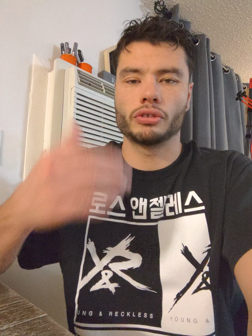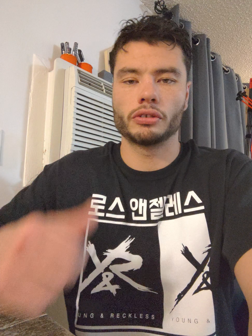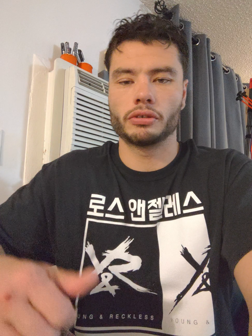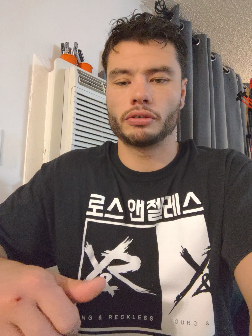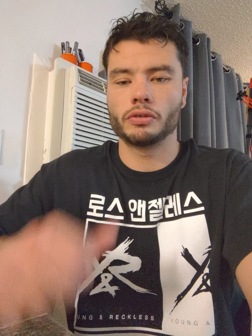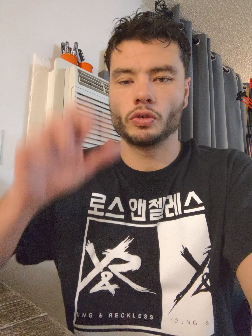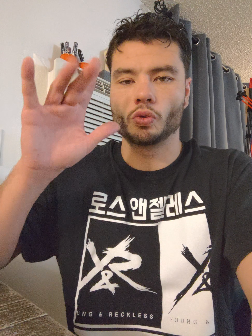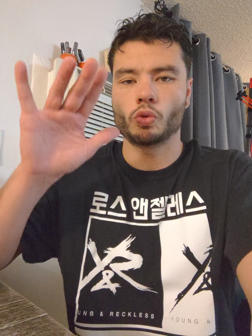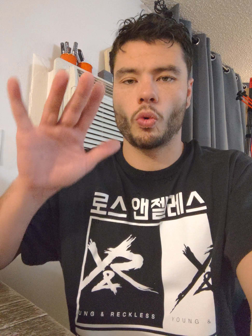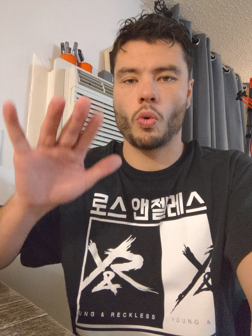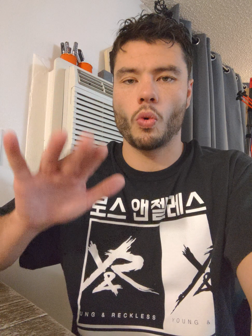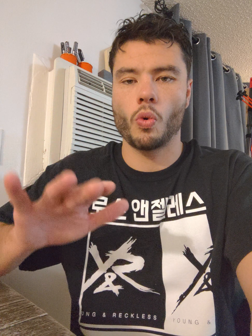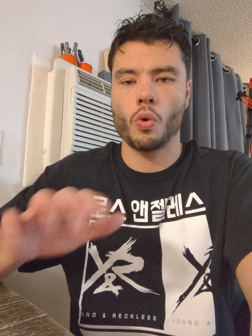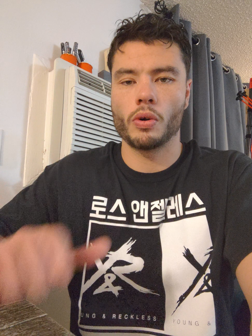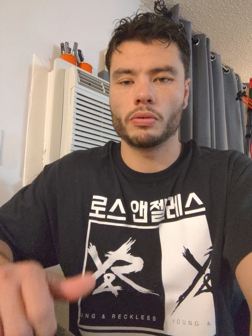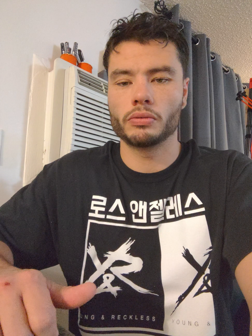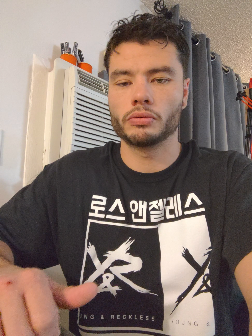snow